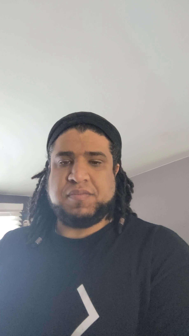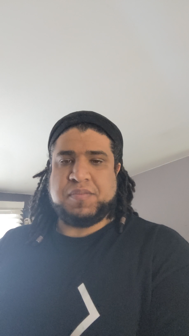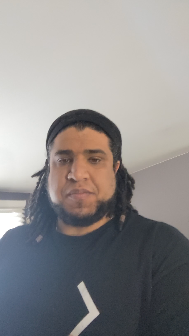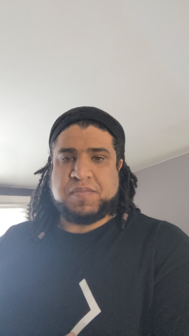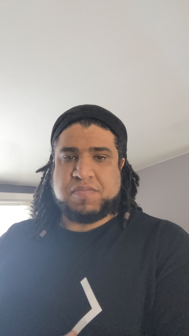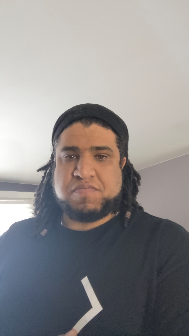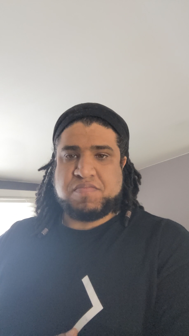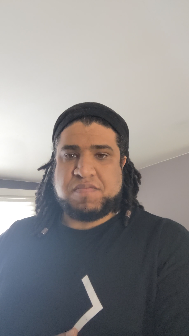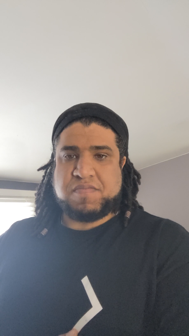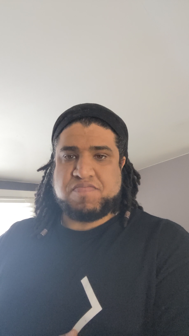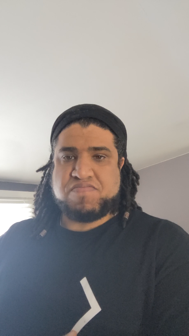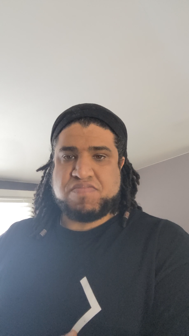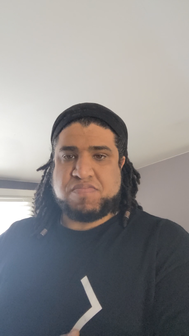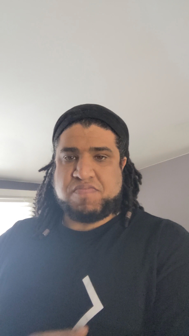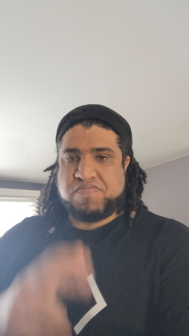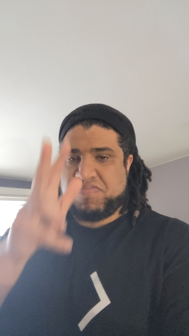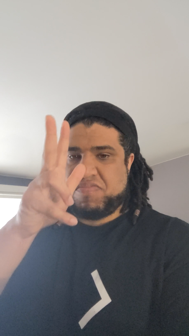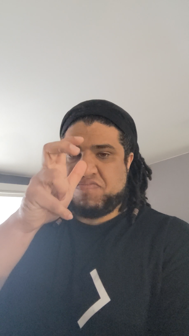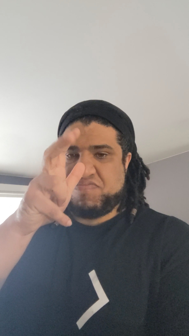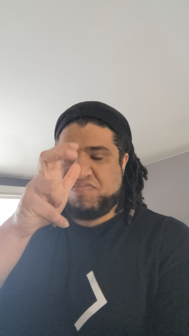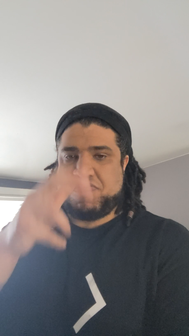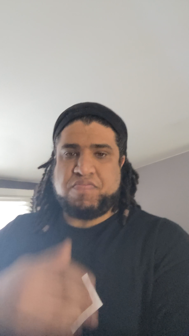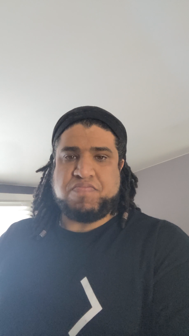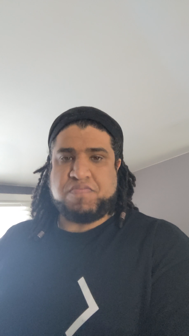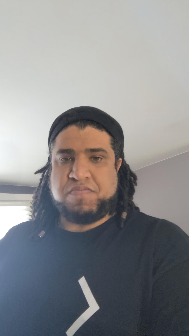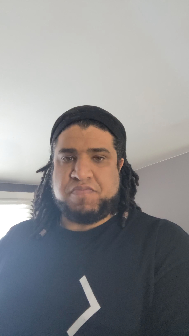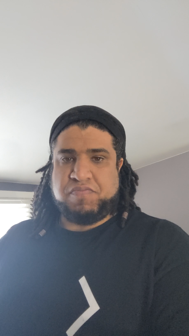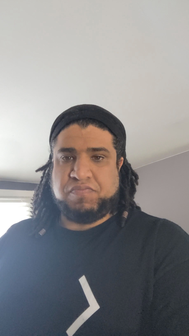ant